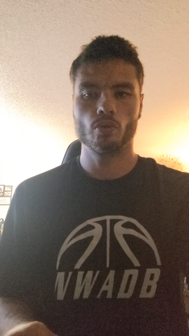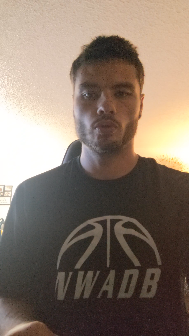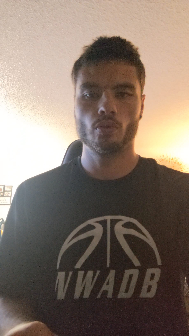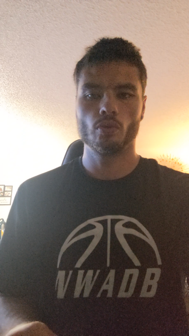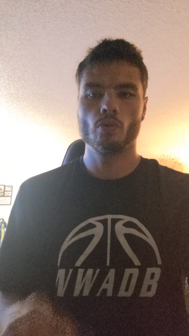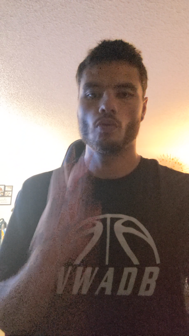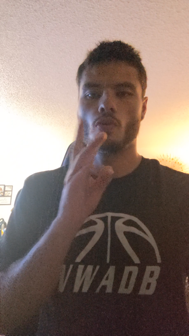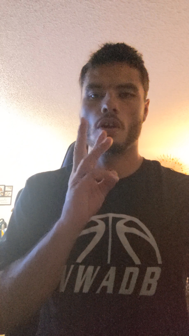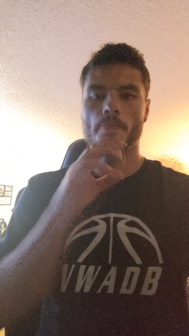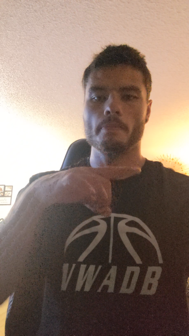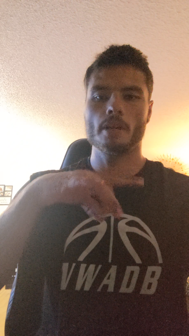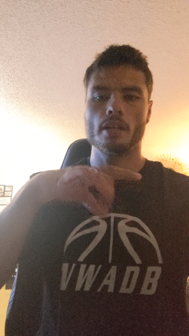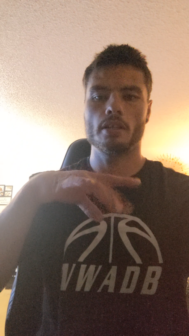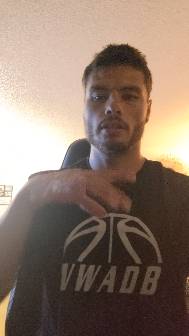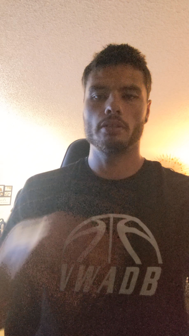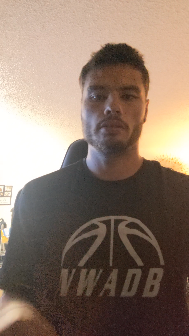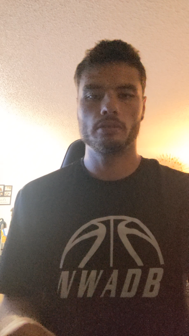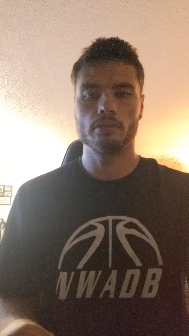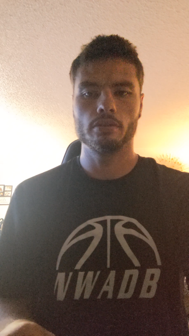melon